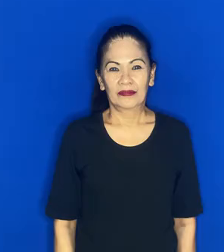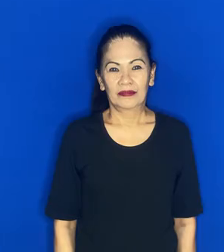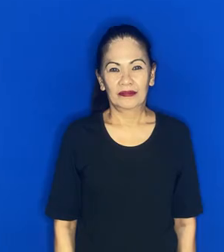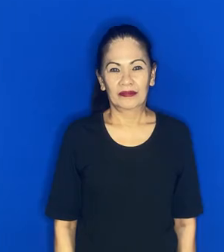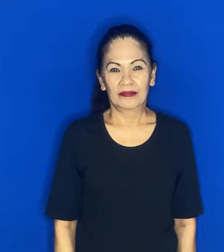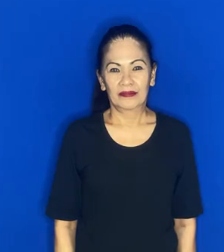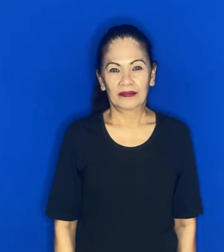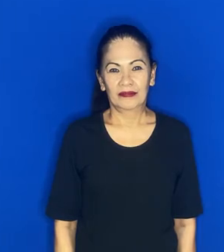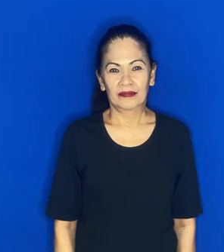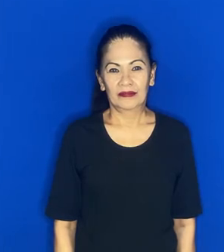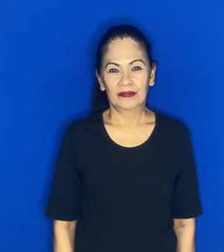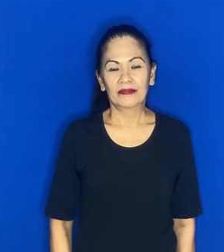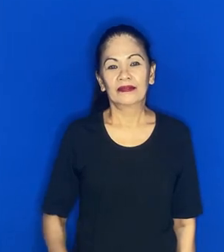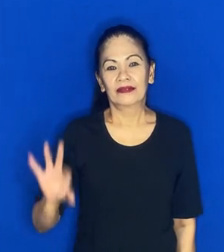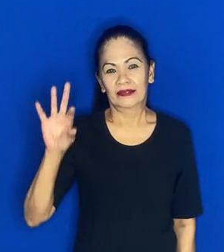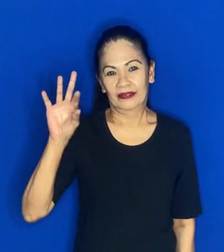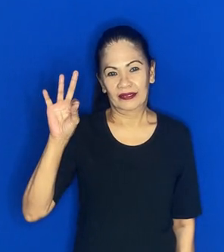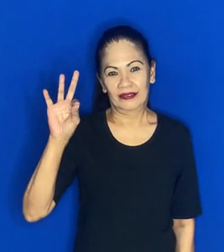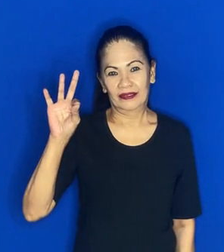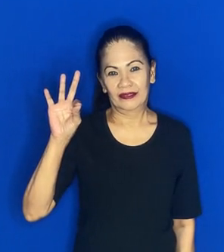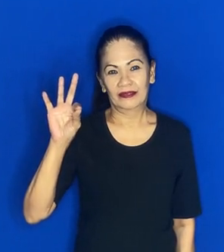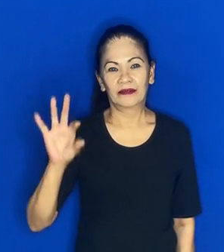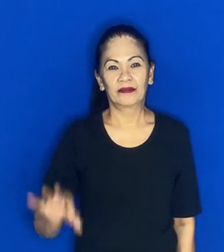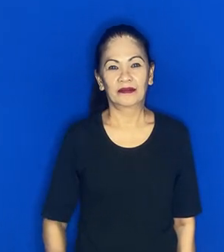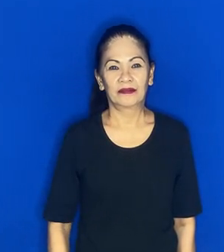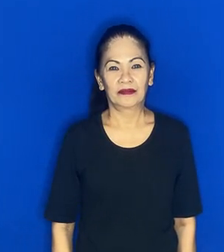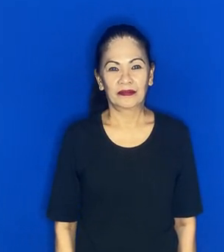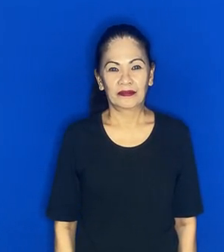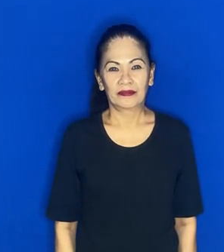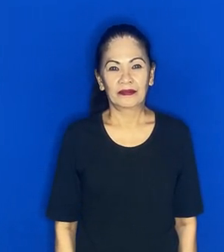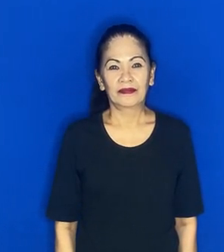nine